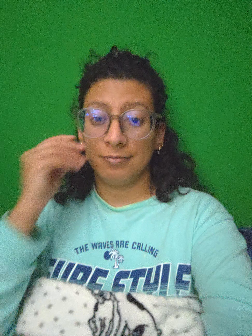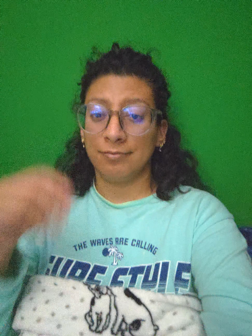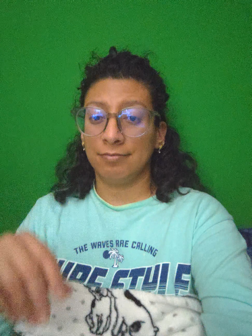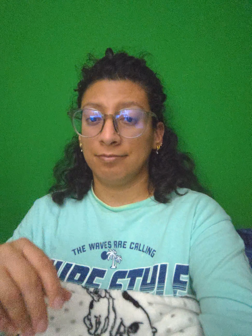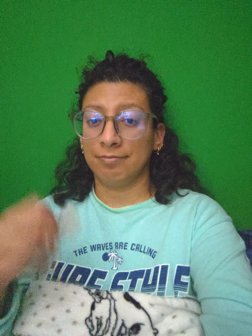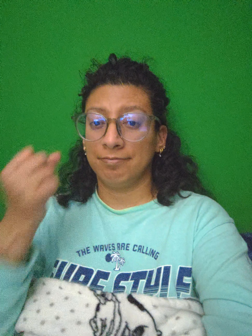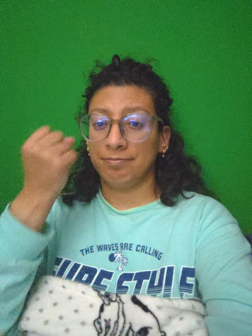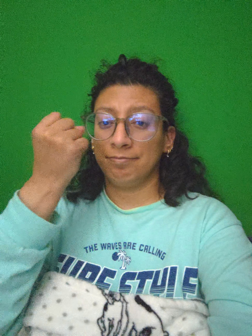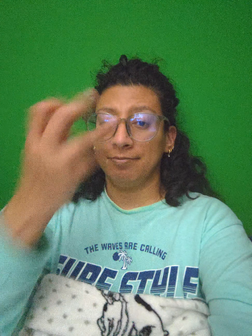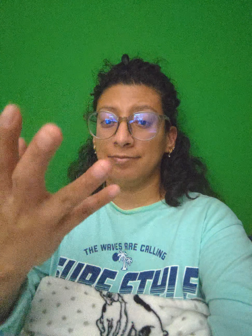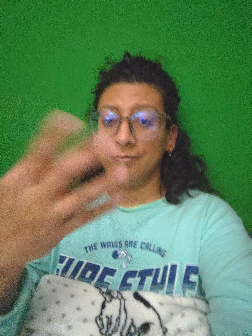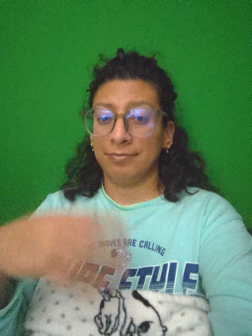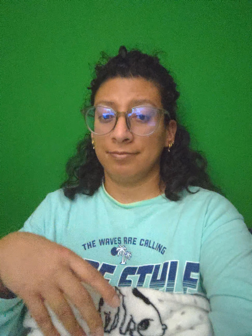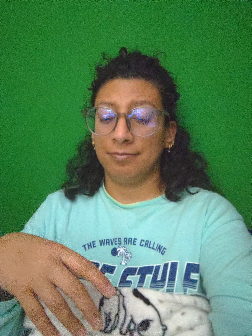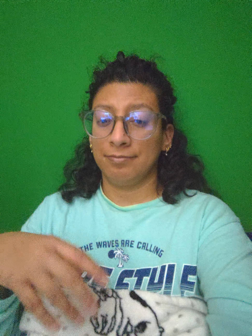many